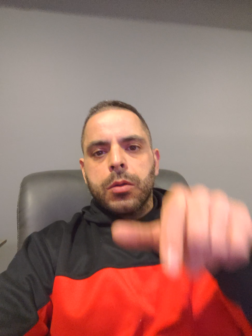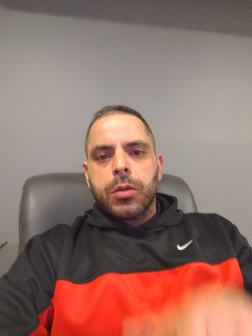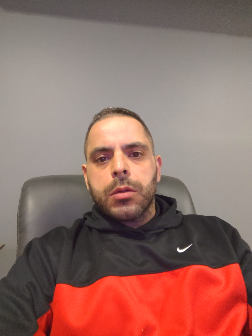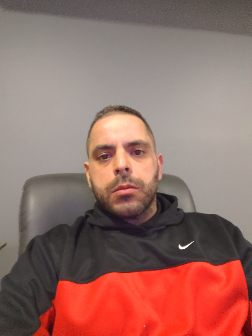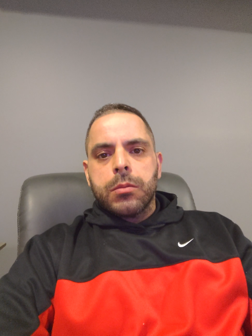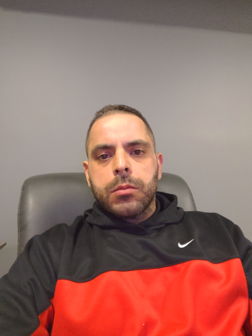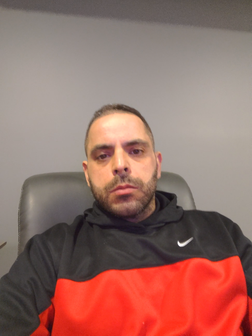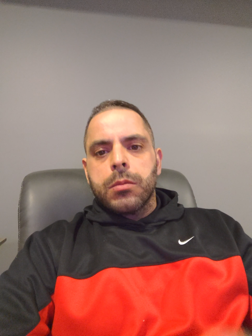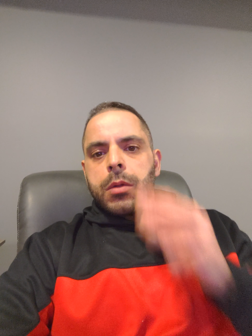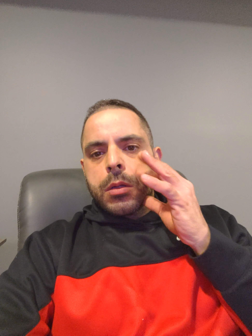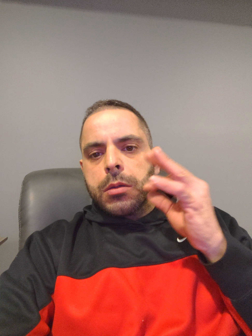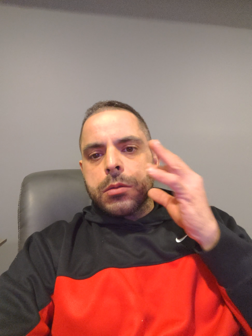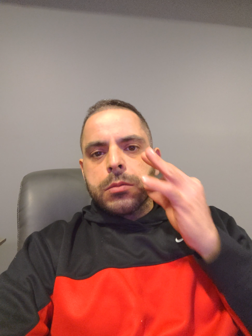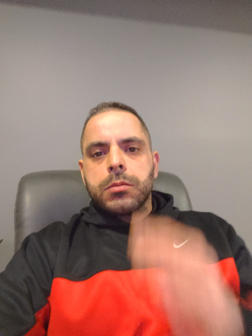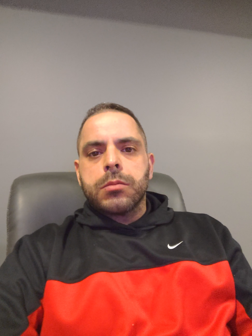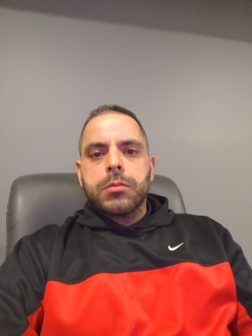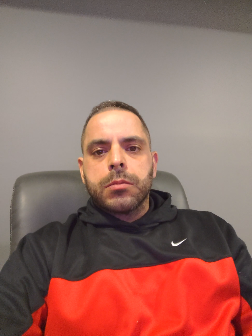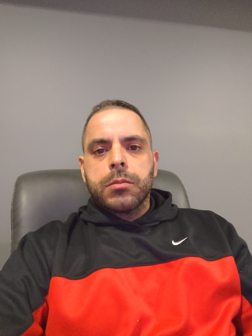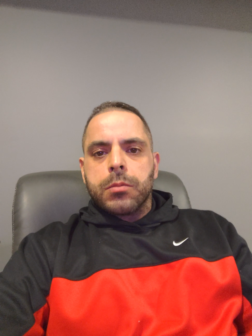cat